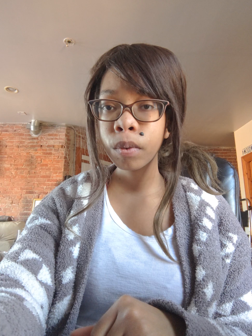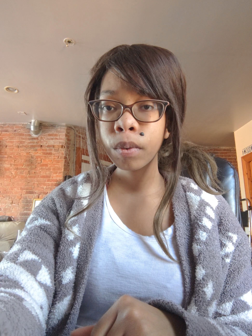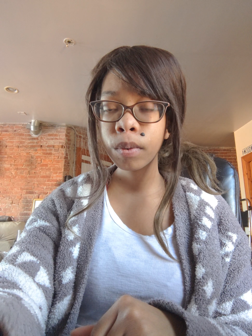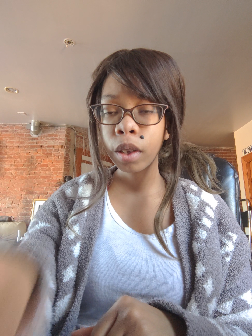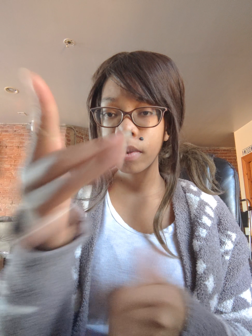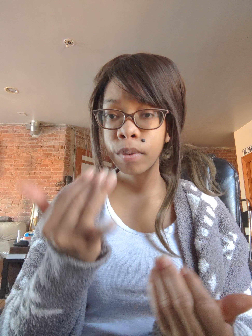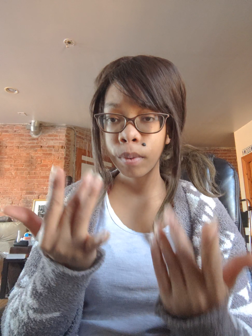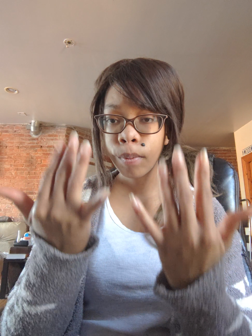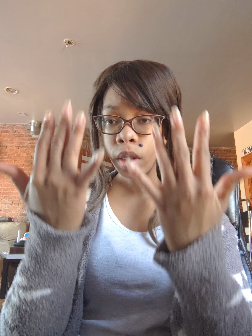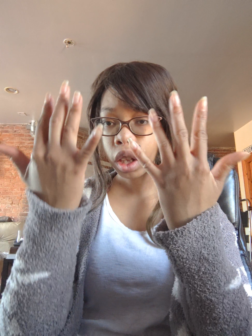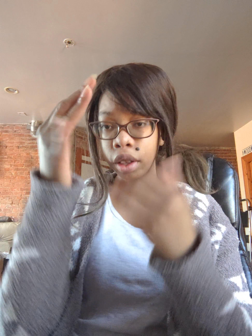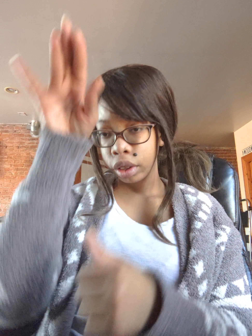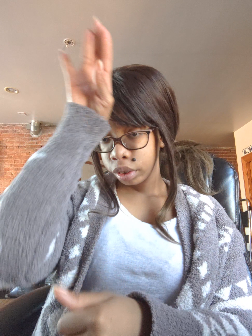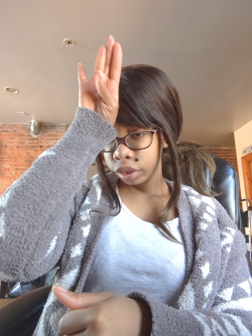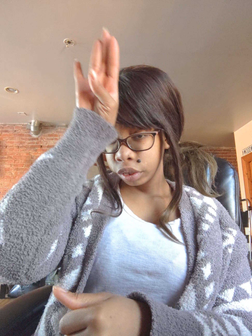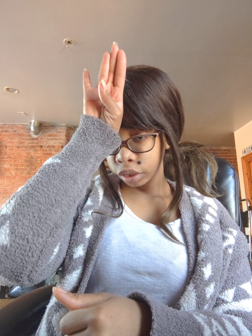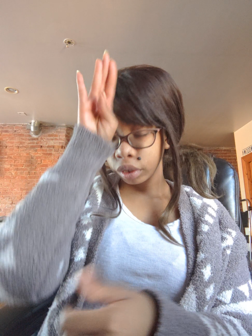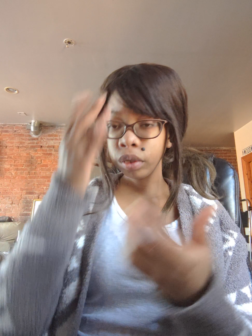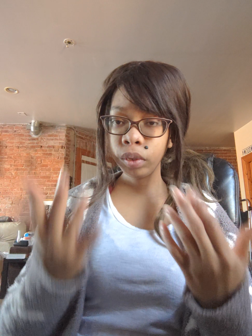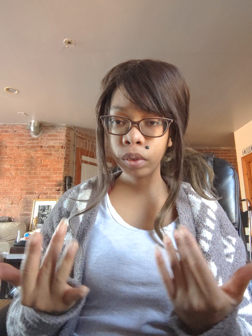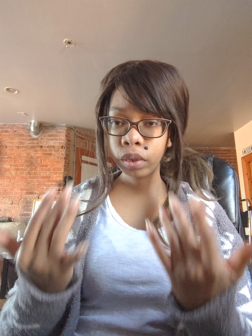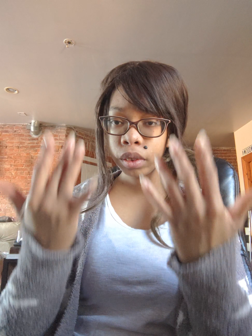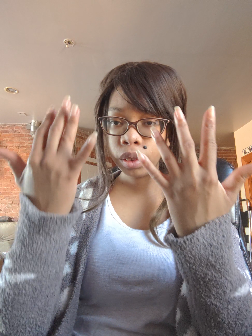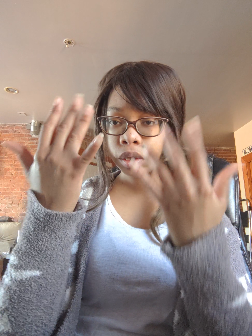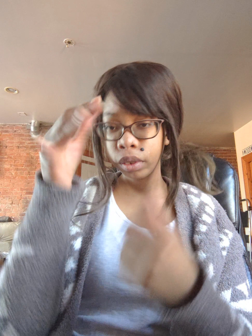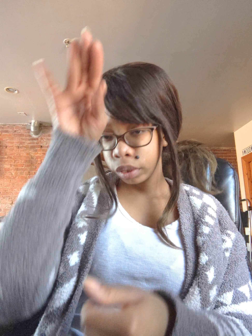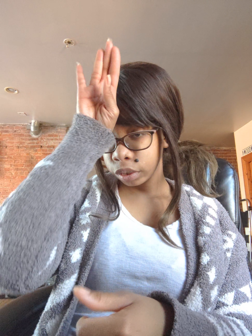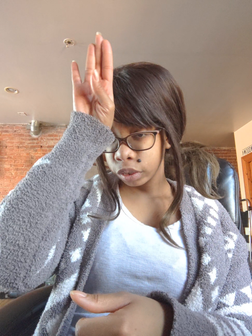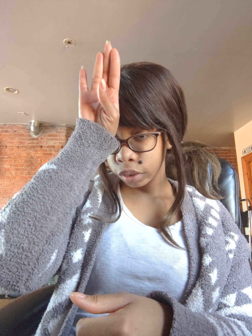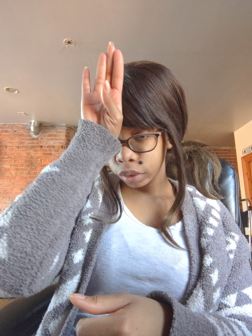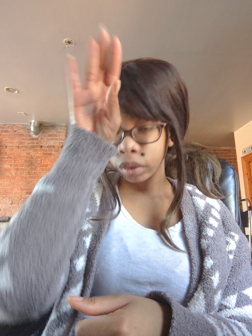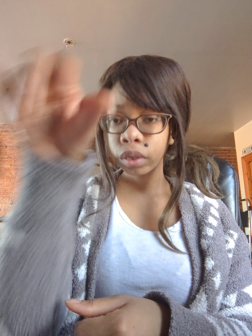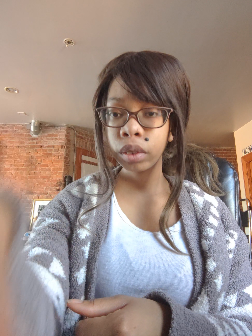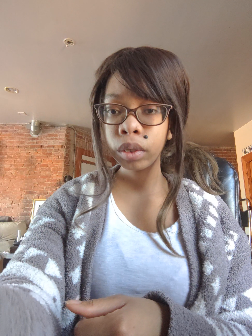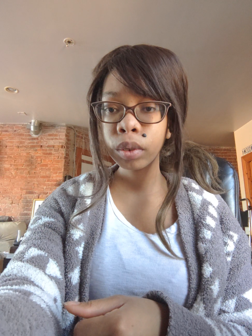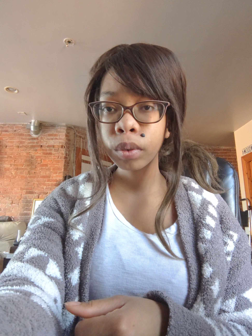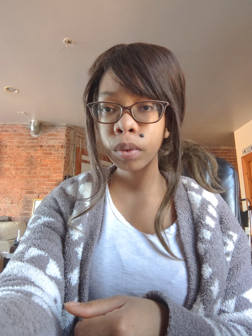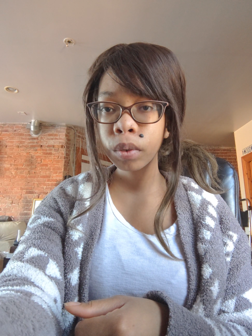fireman